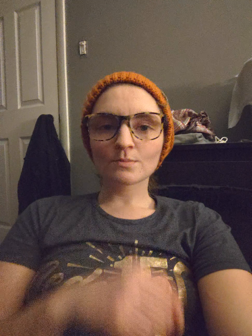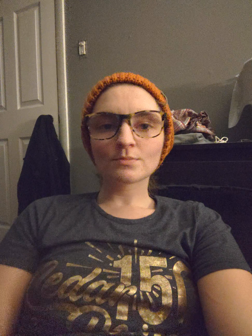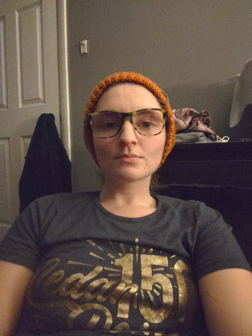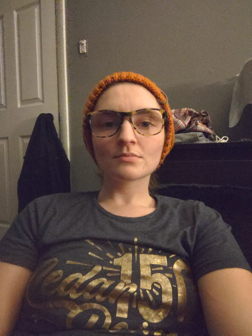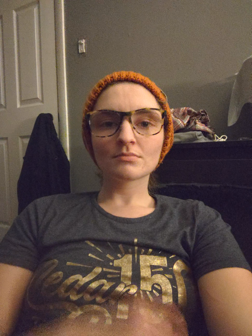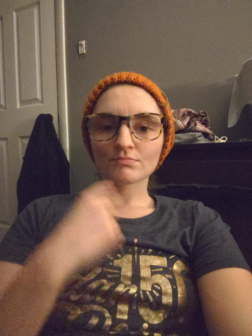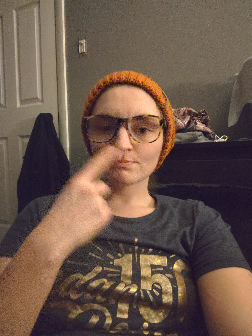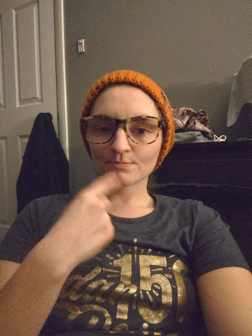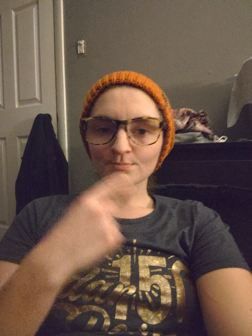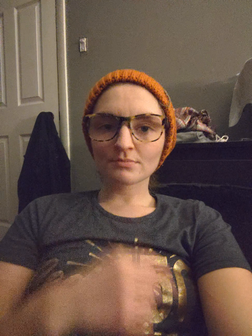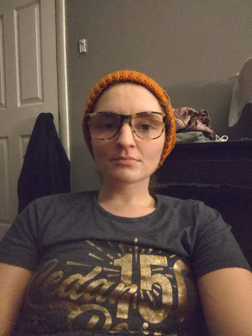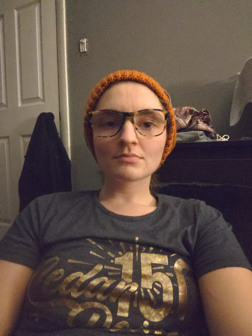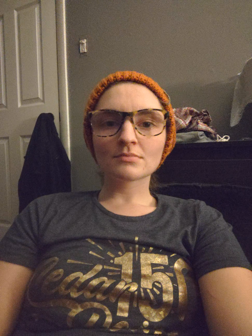lips